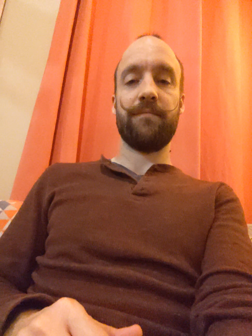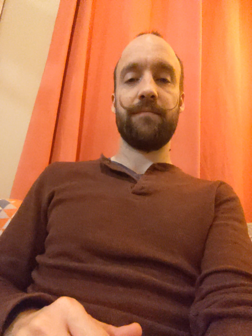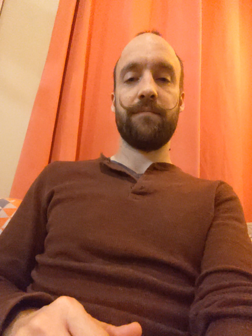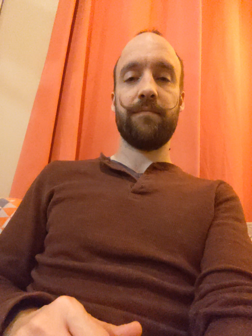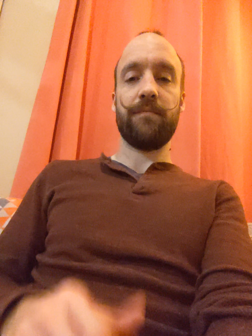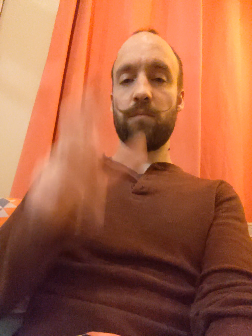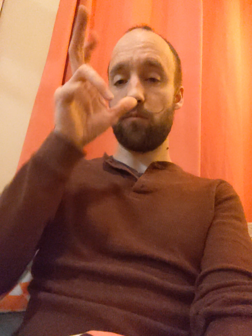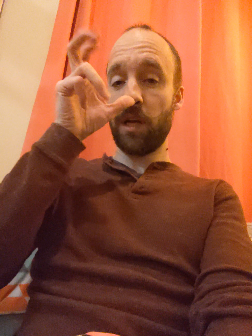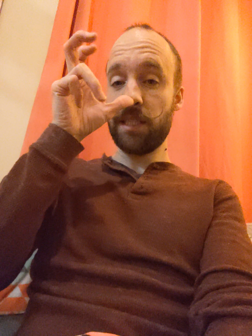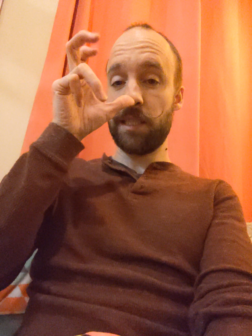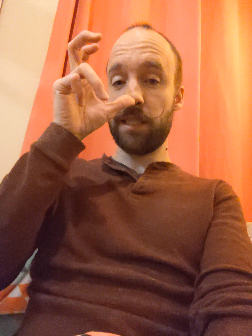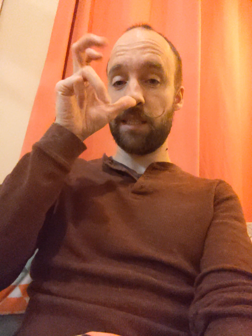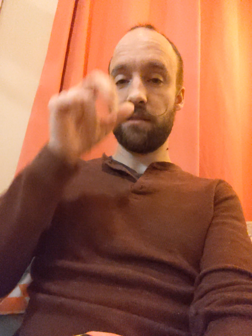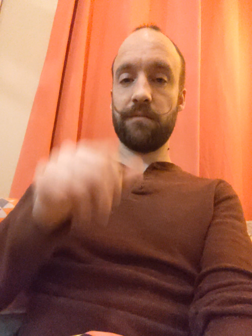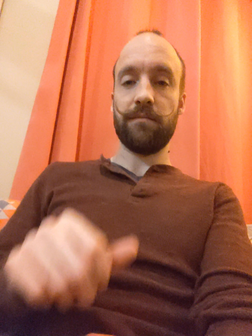bug